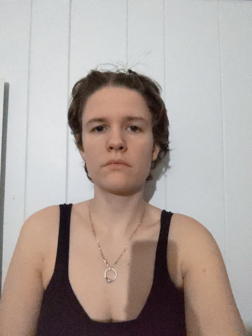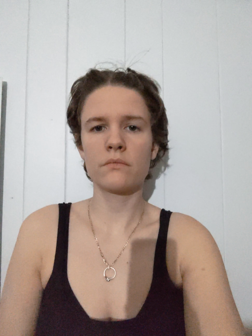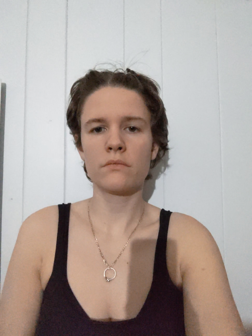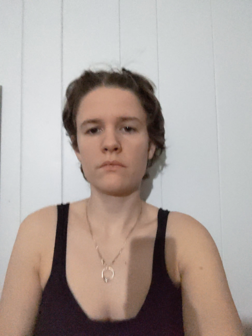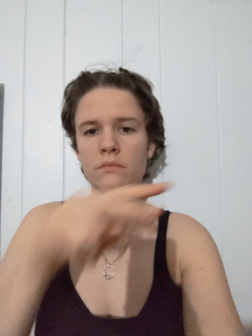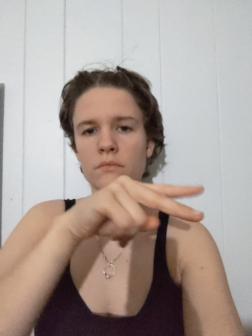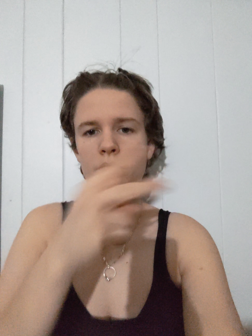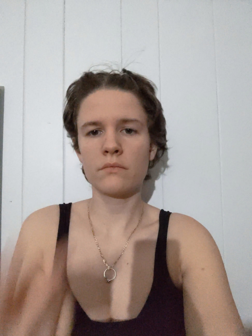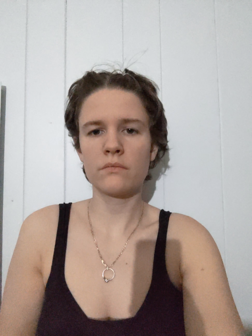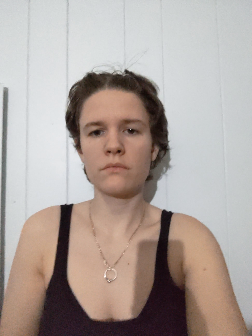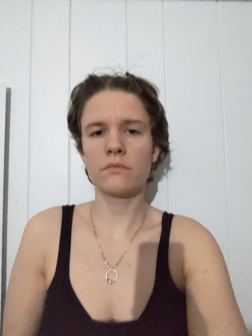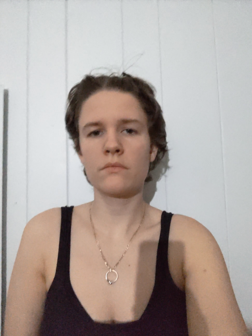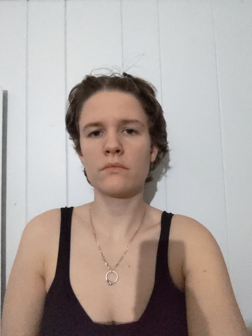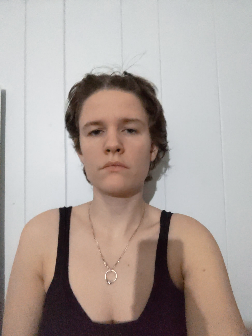fall